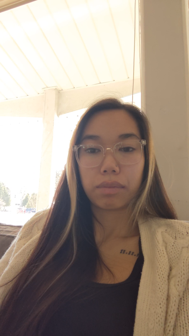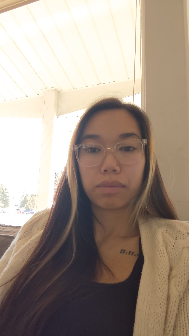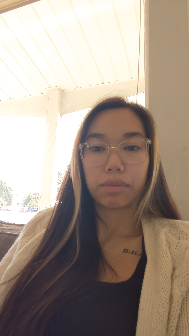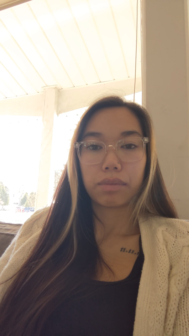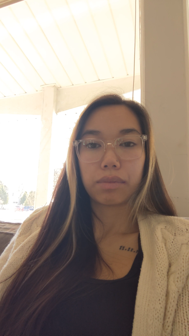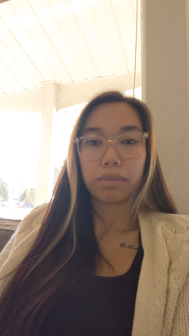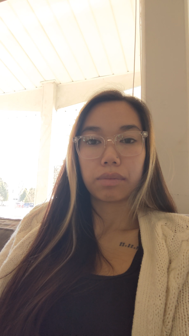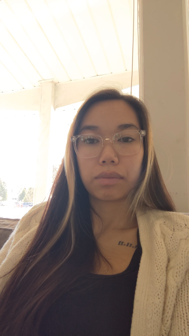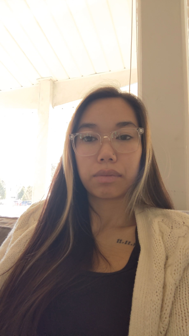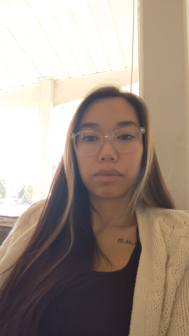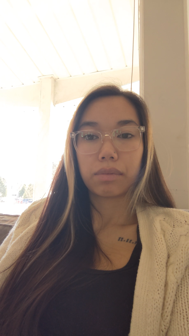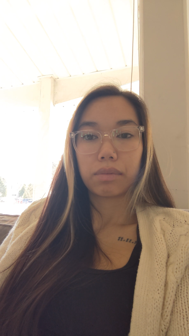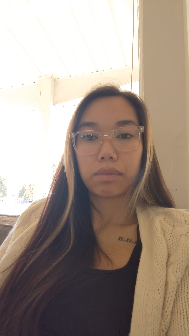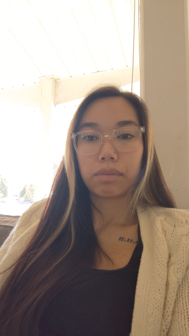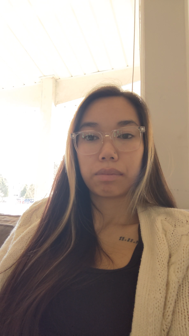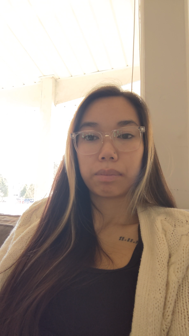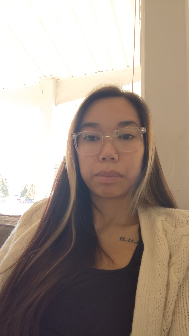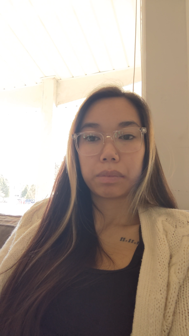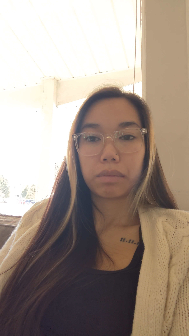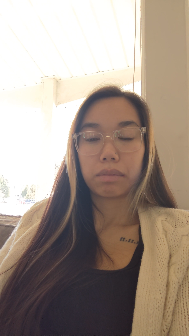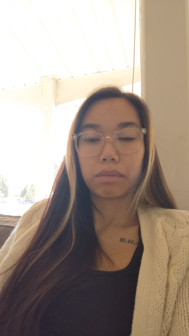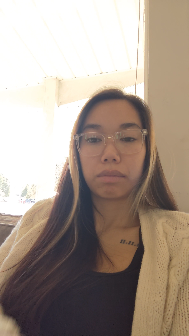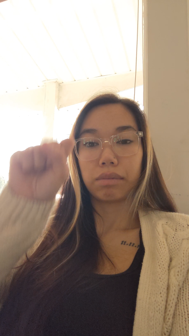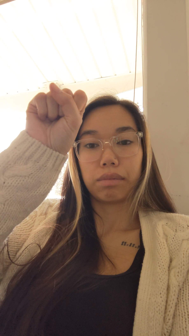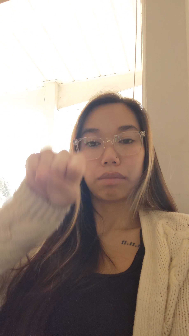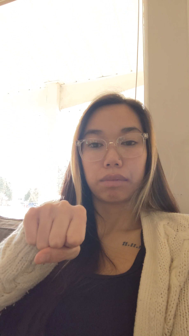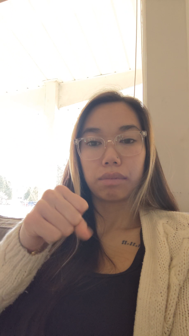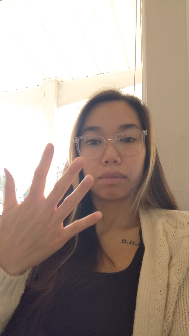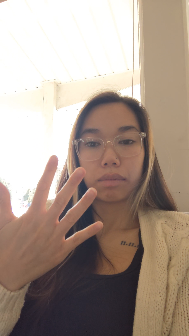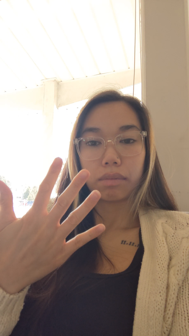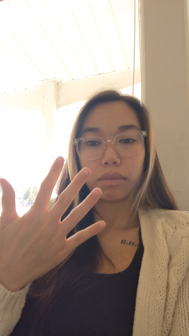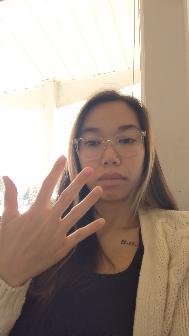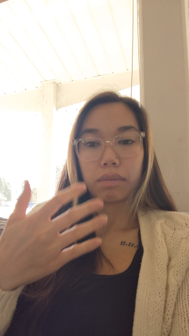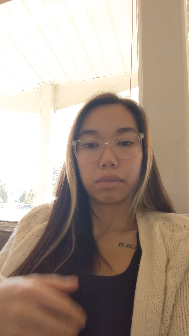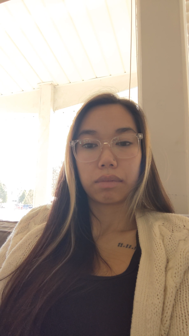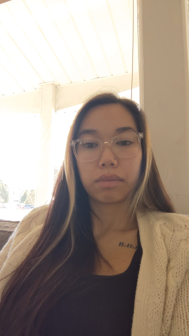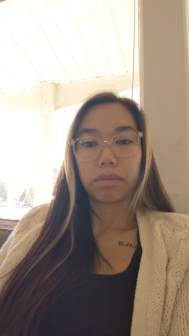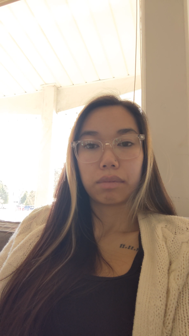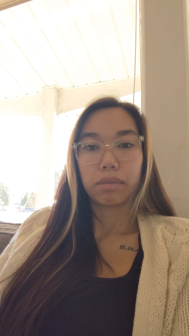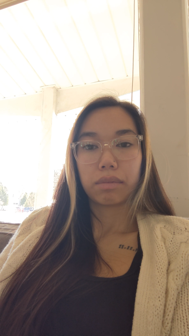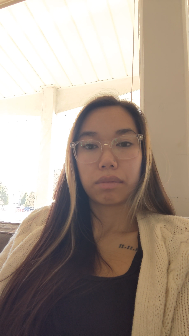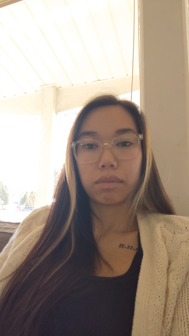gloves